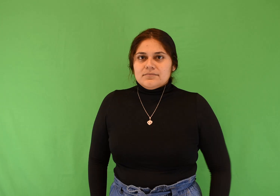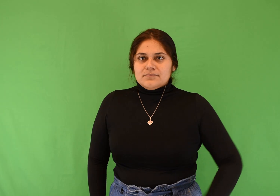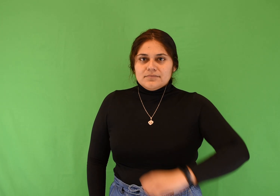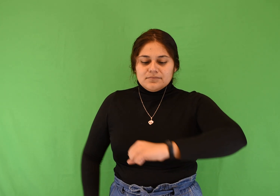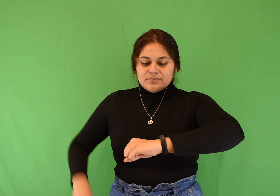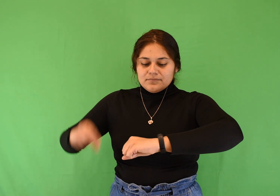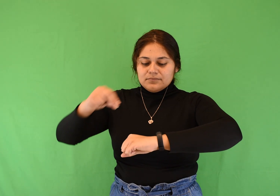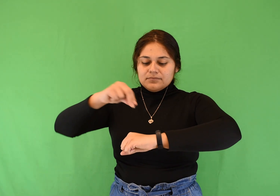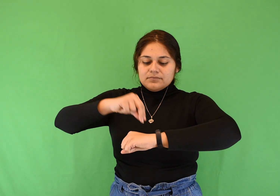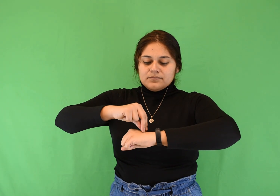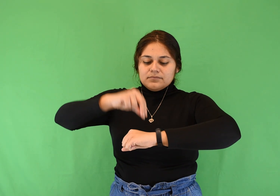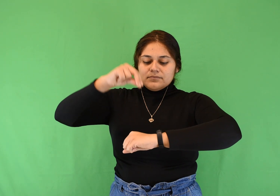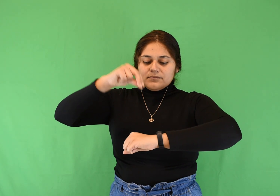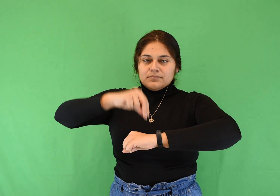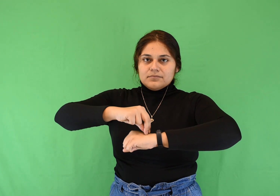doctor